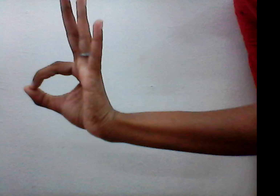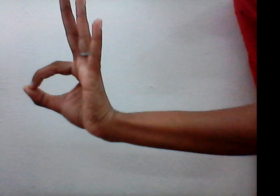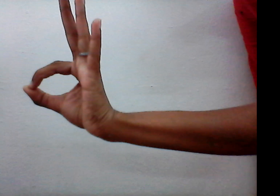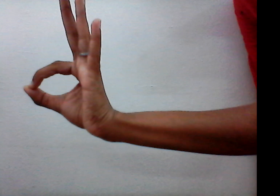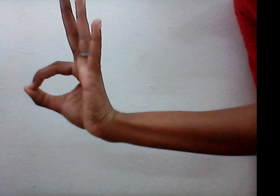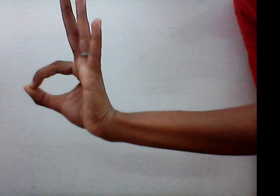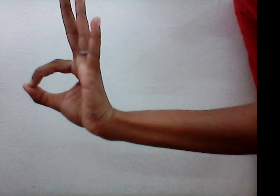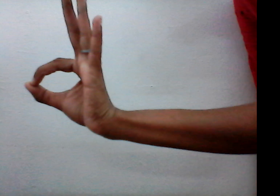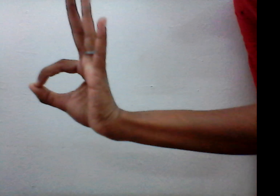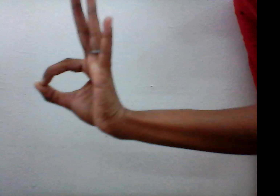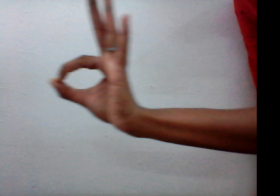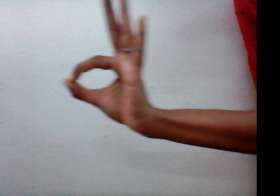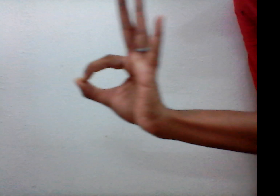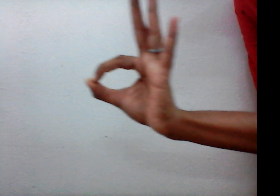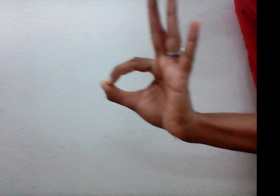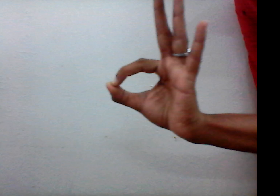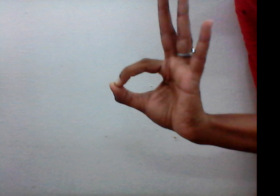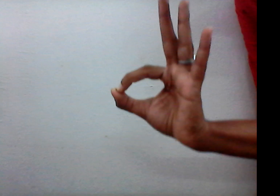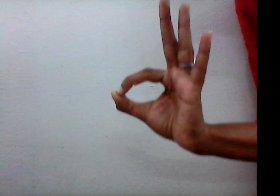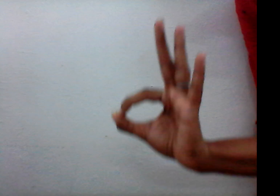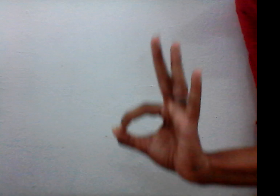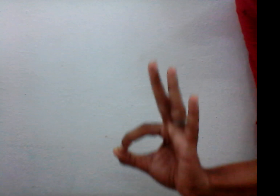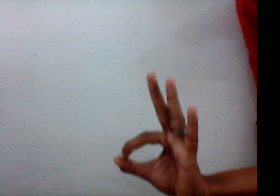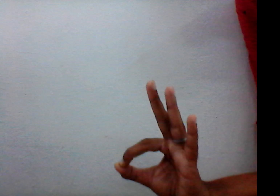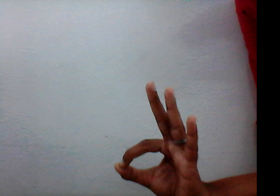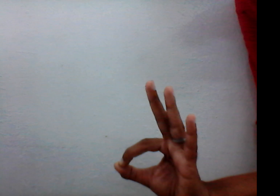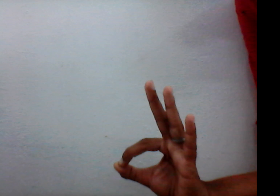ഔ